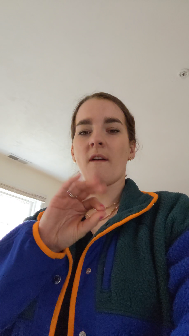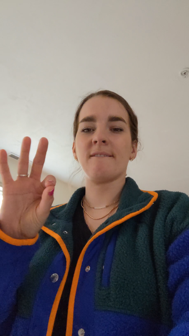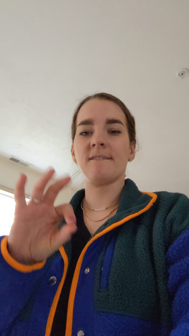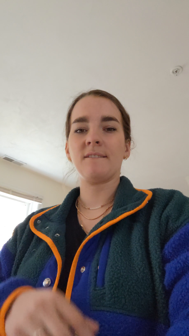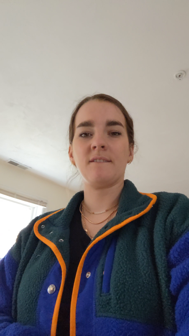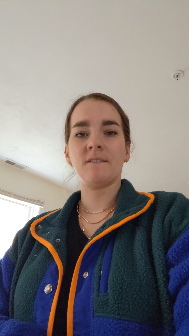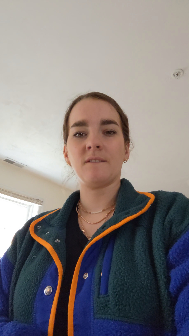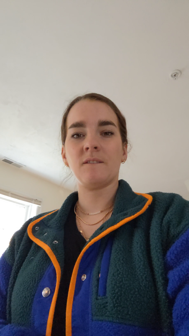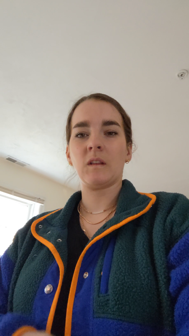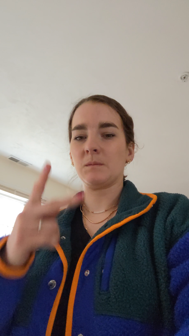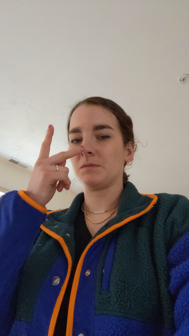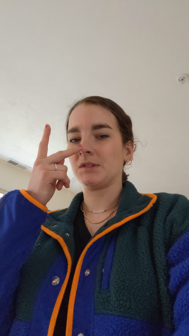penis